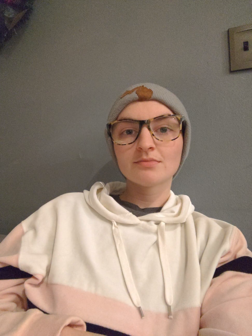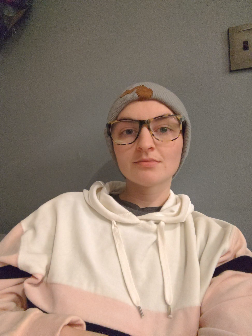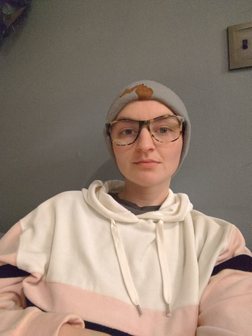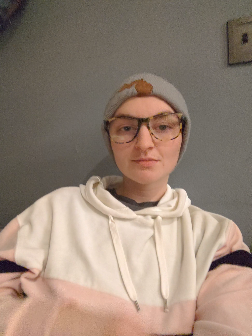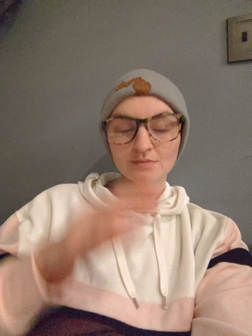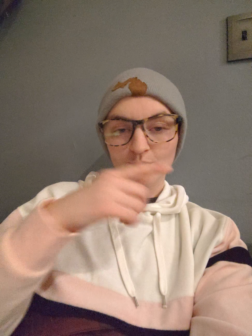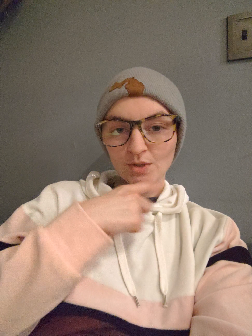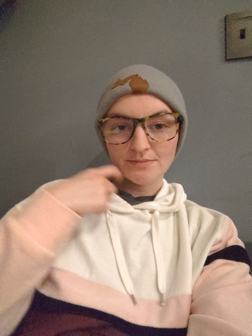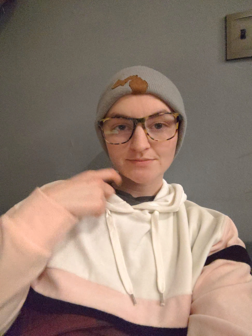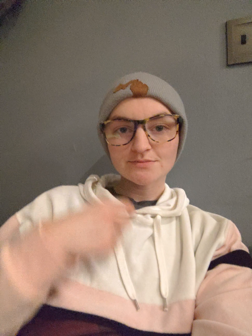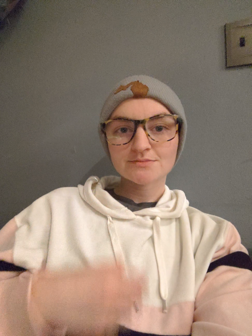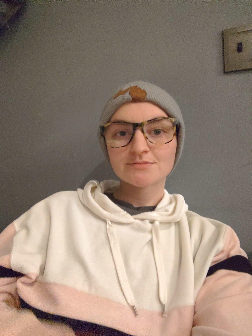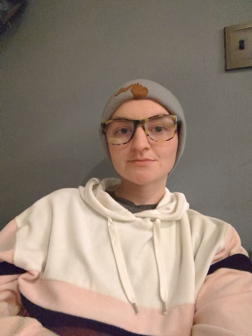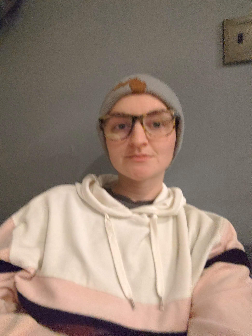dry